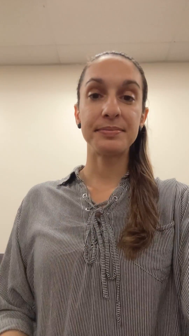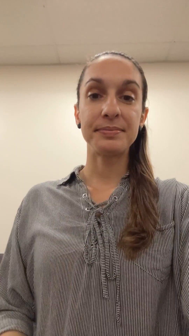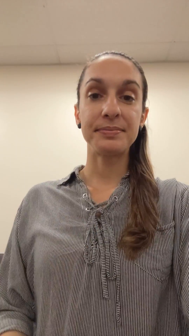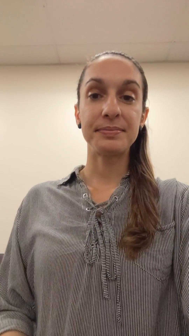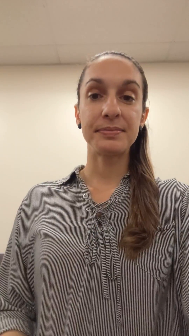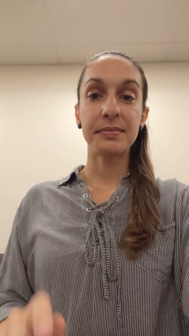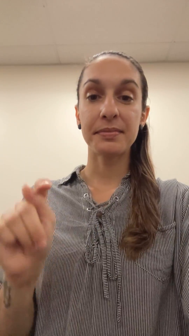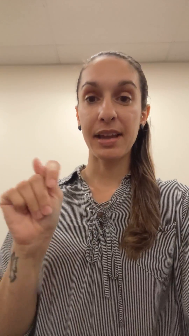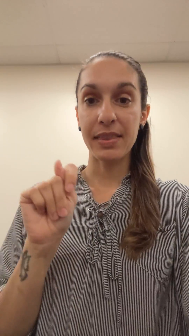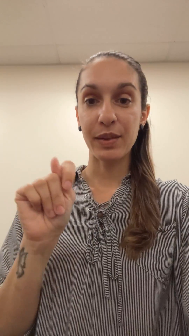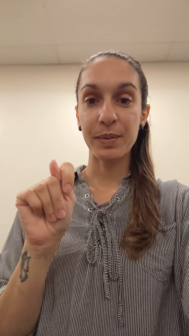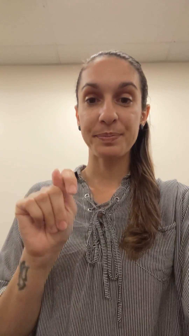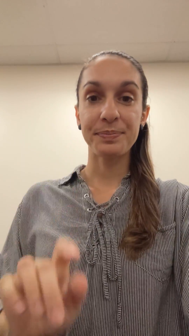bathroom